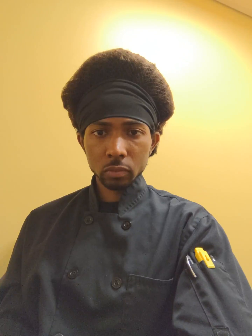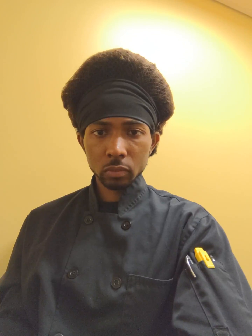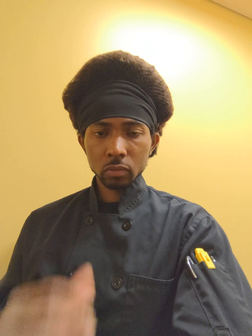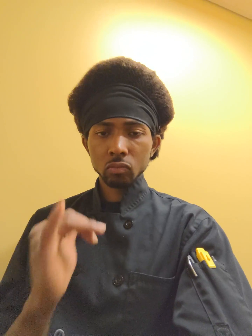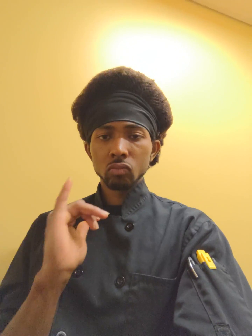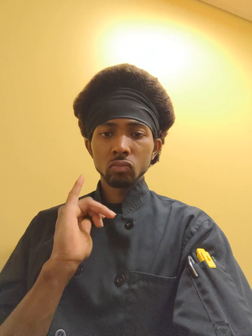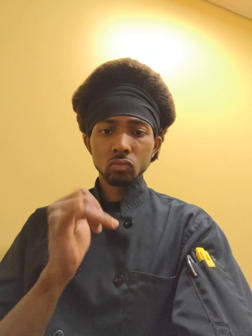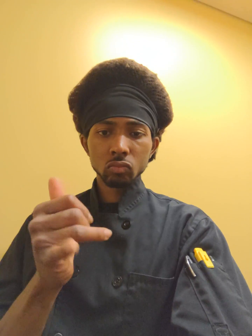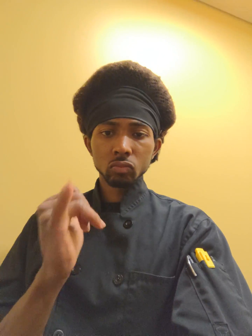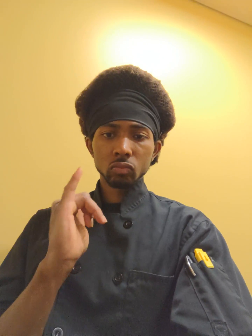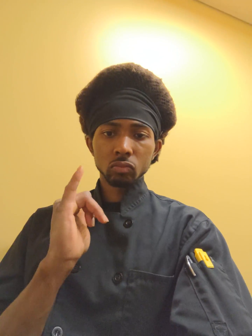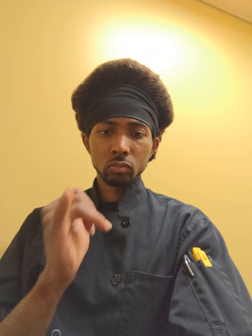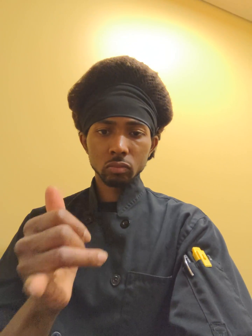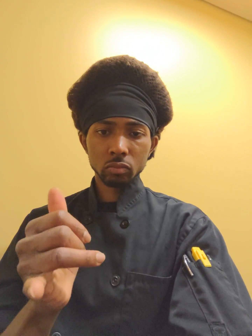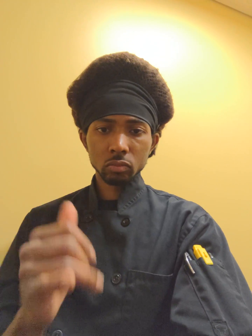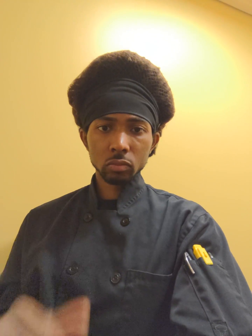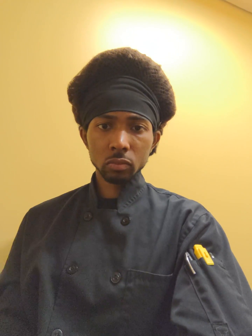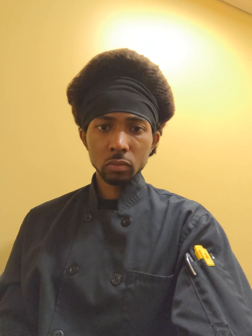rocking chair